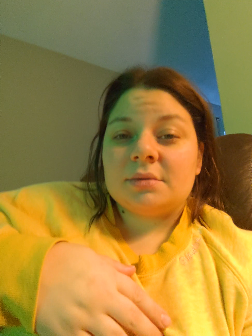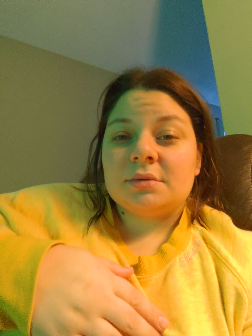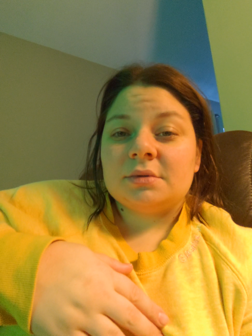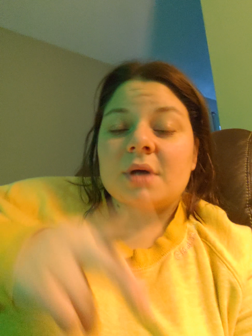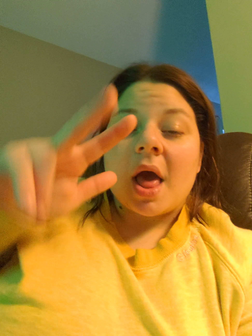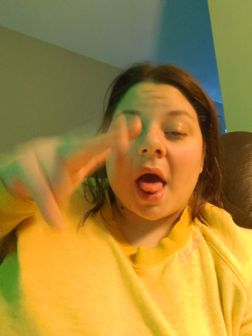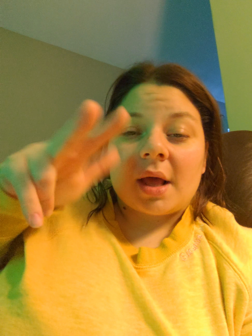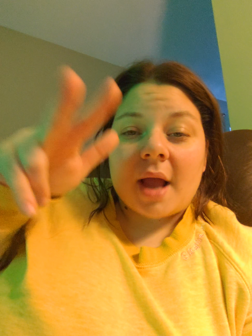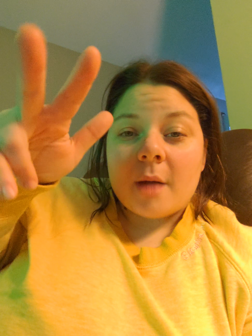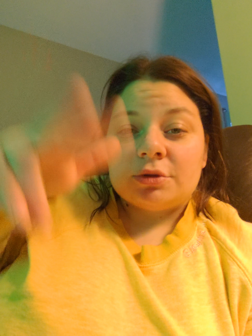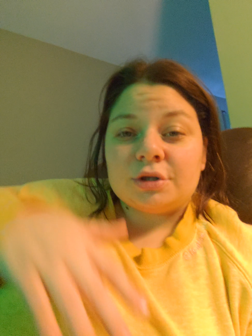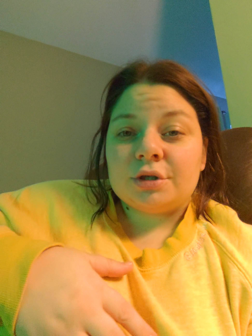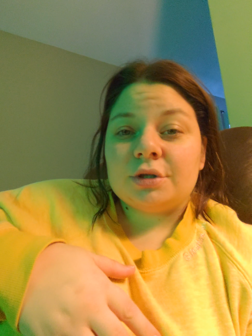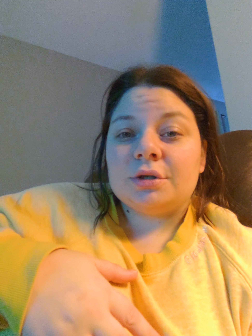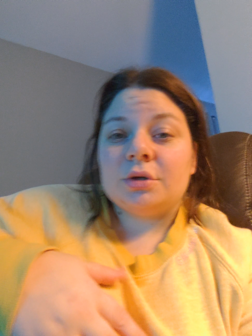helicopter